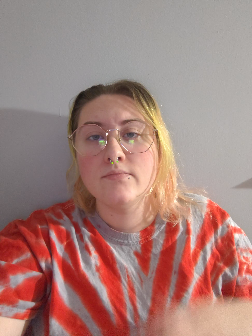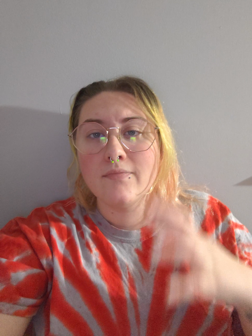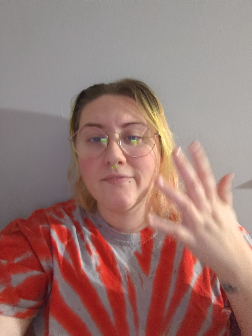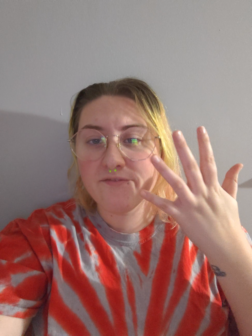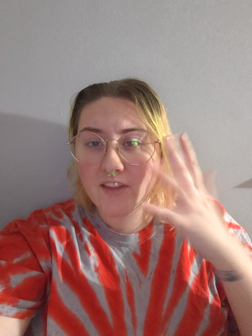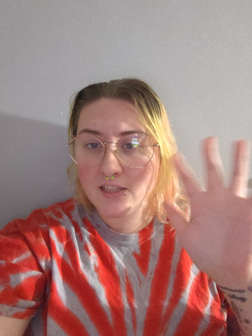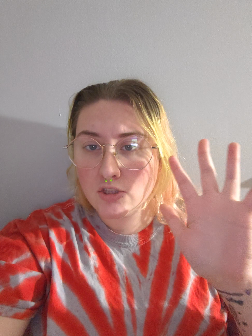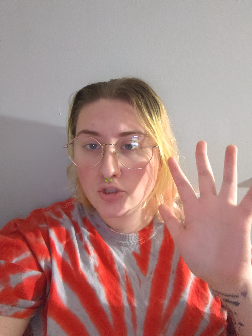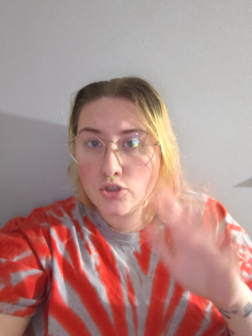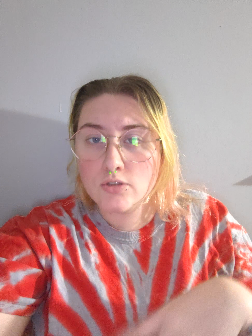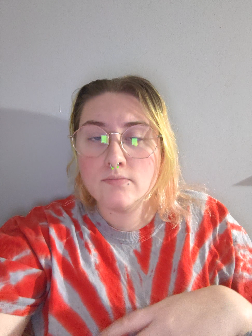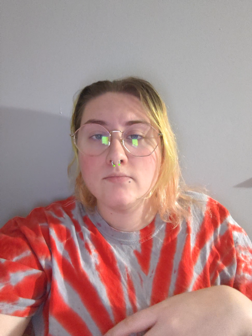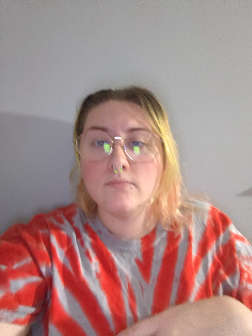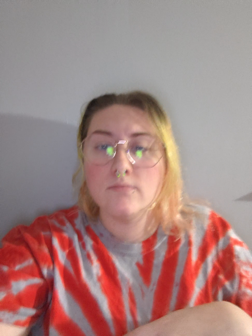finish